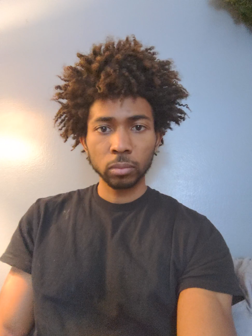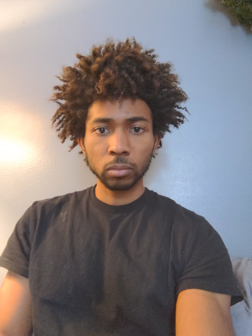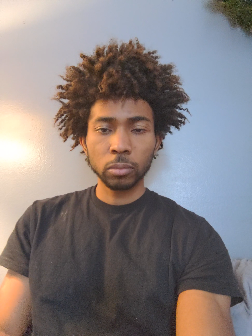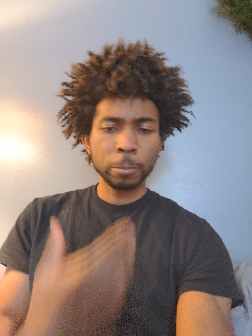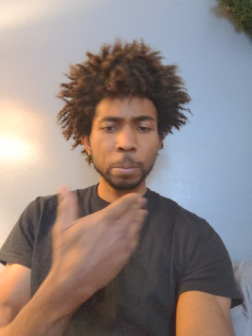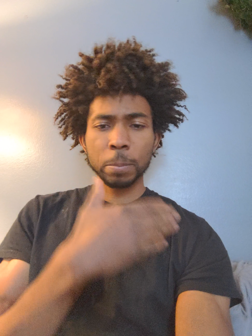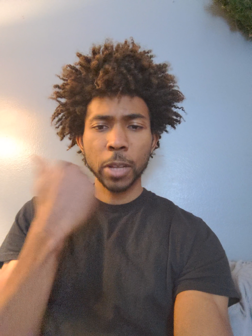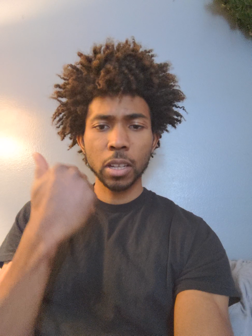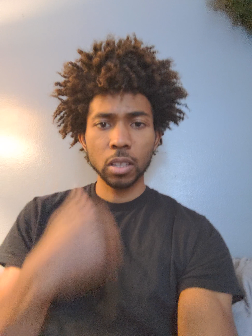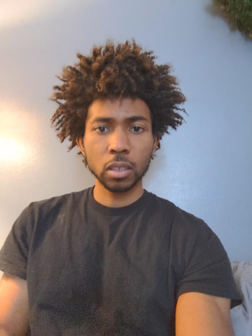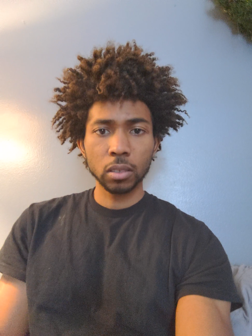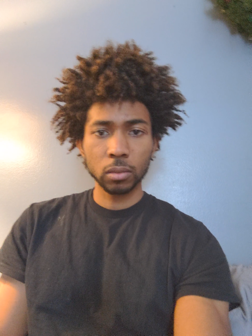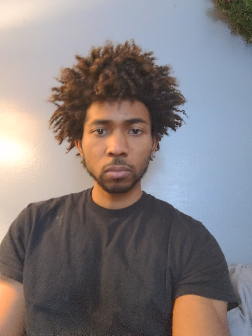better